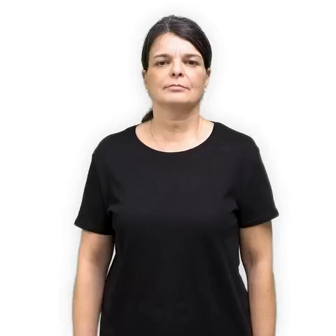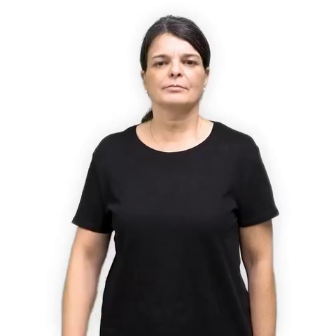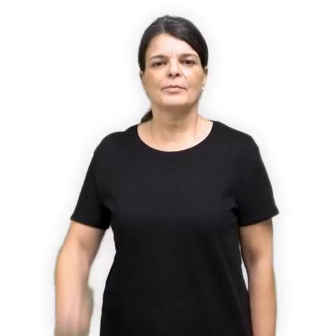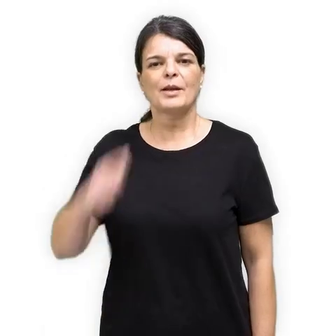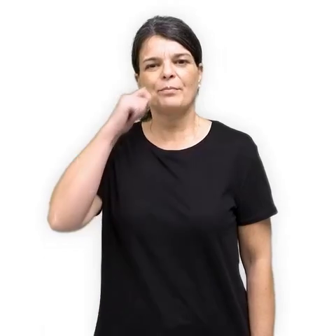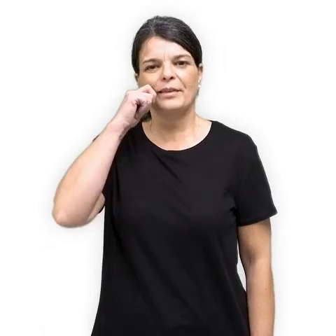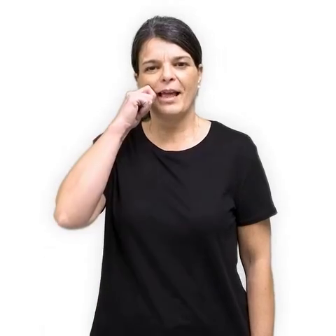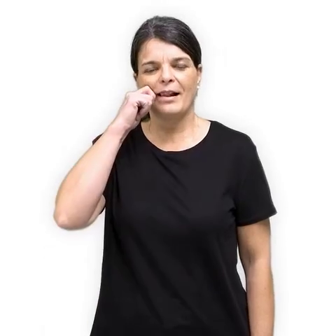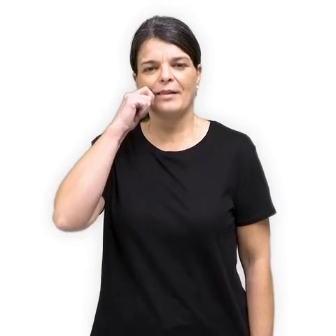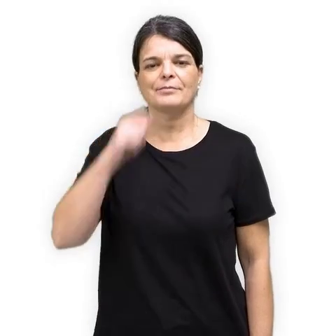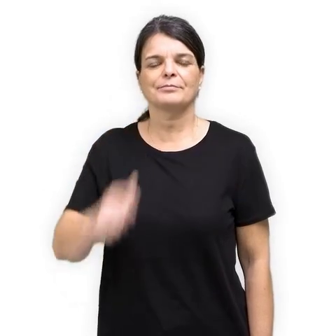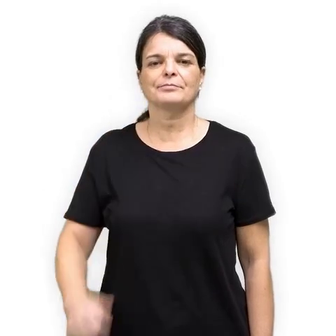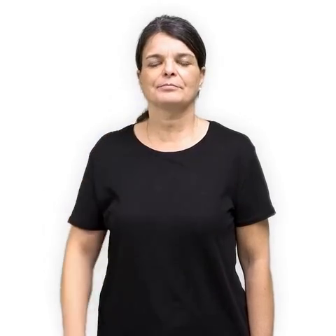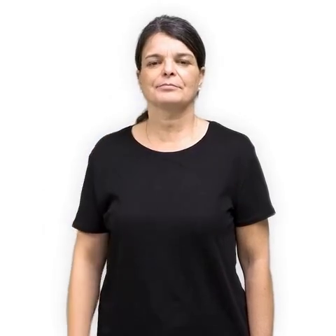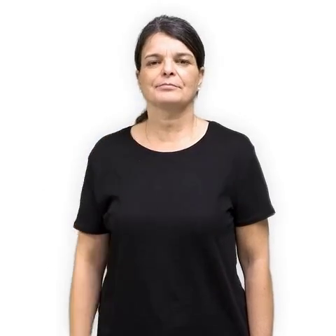piel